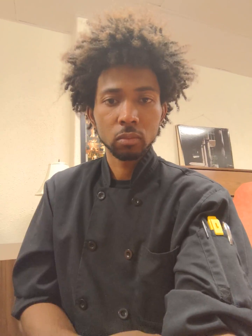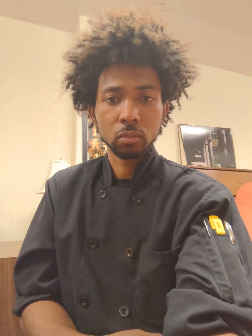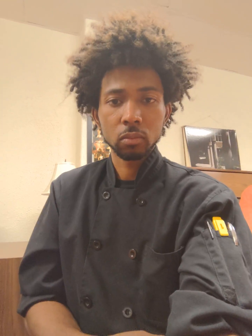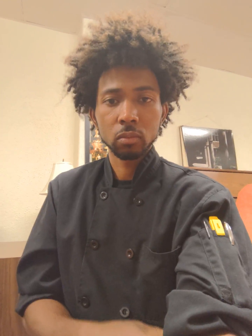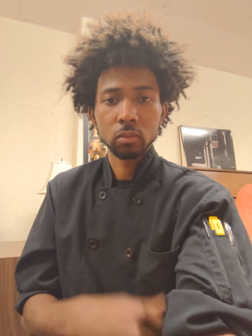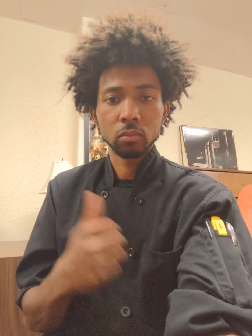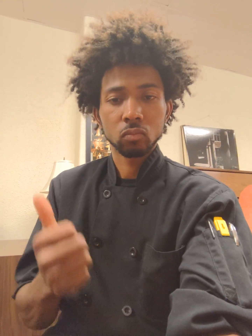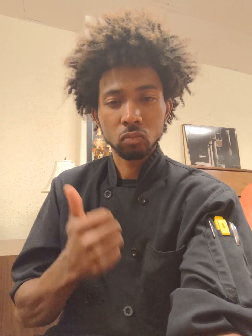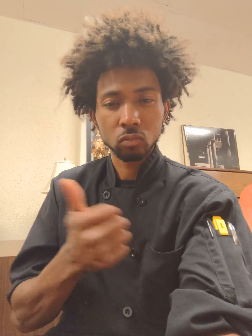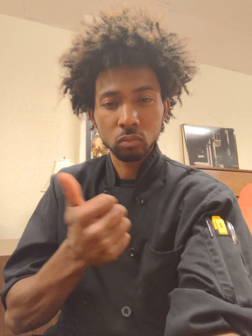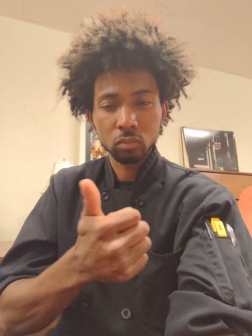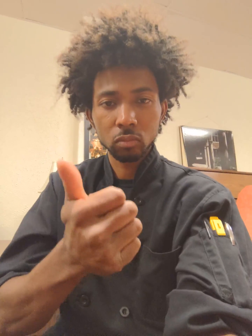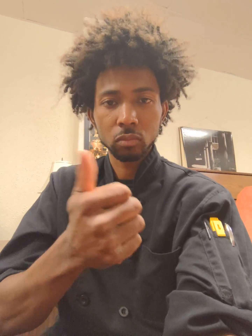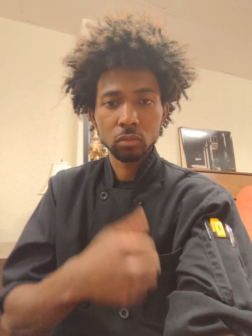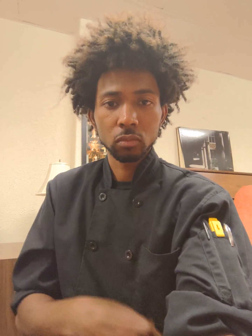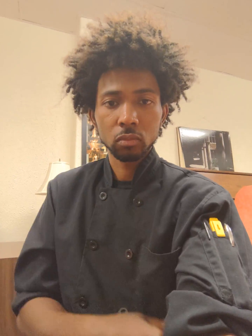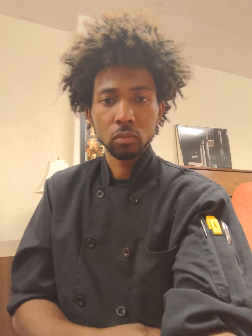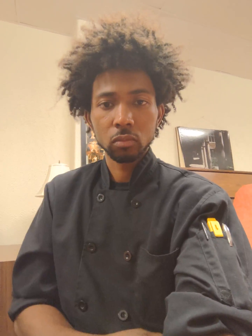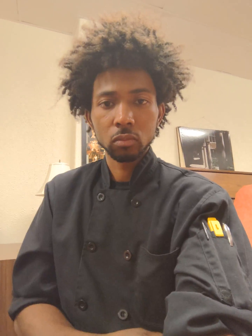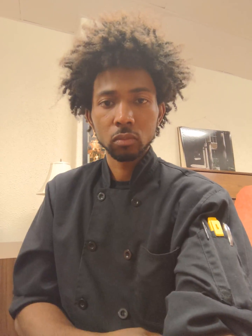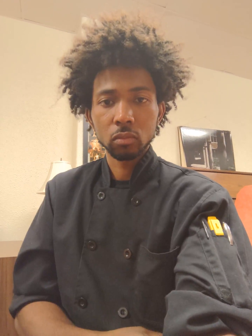chase